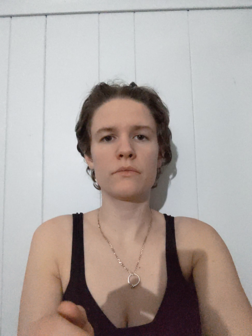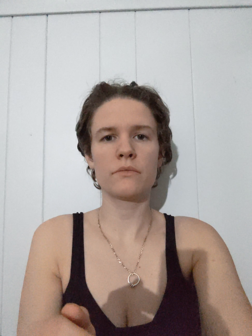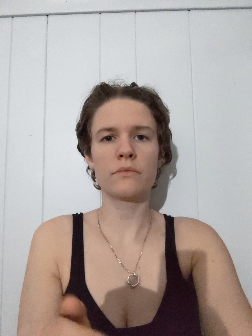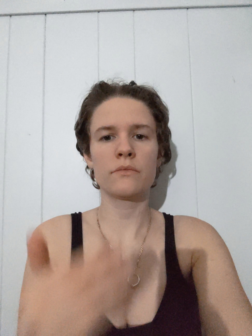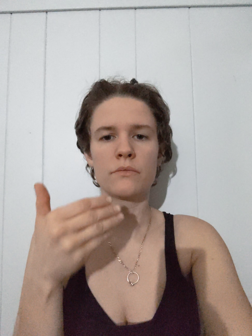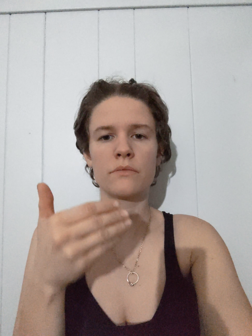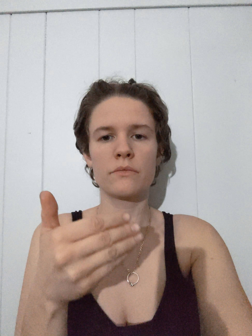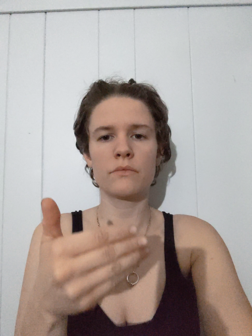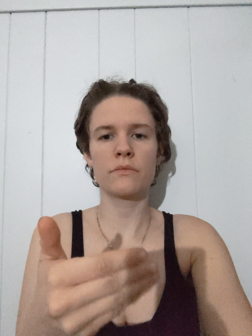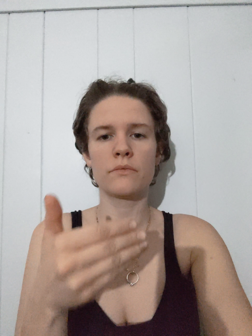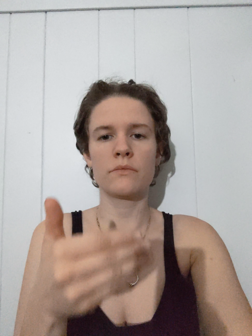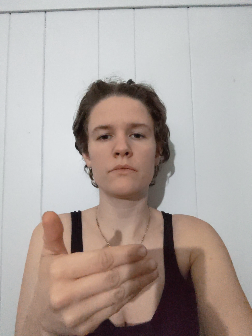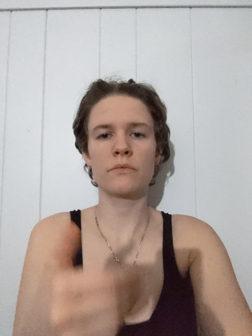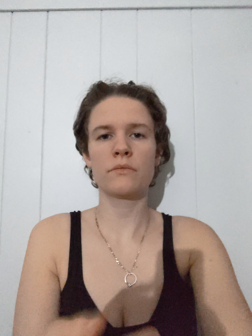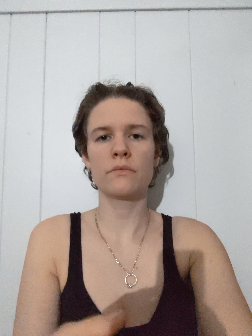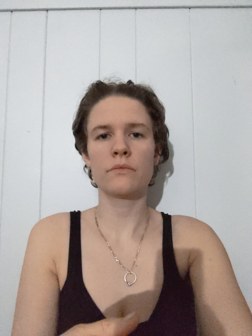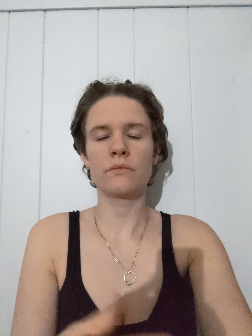close